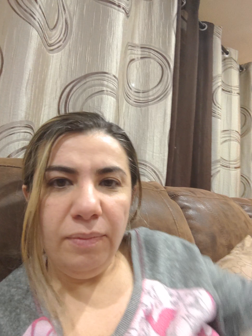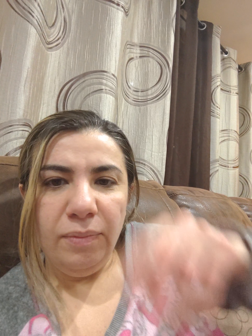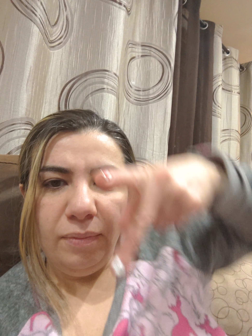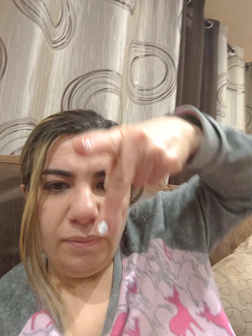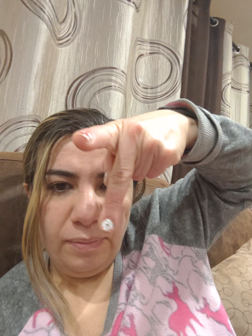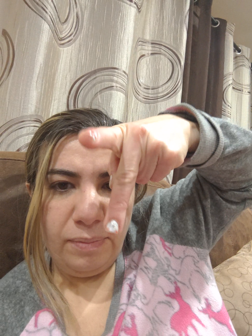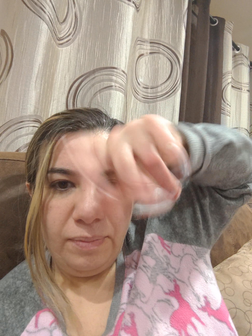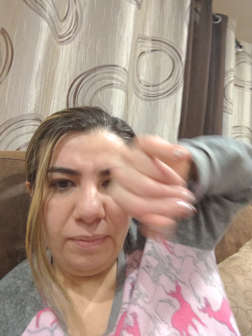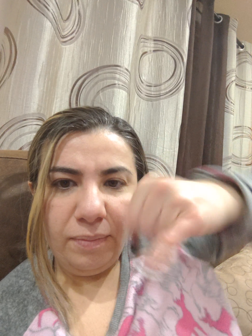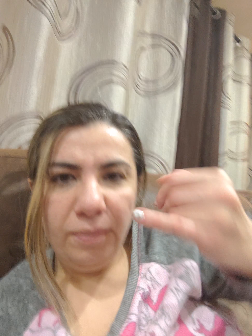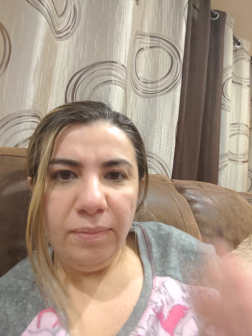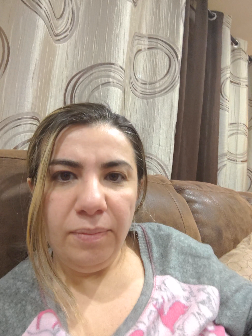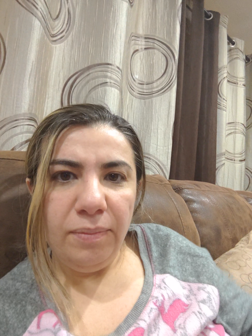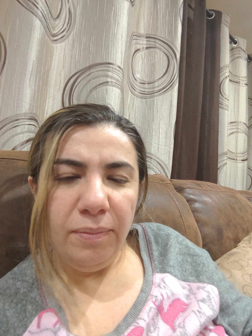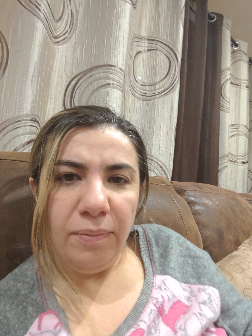pajamas